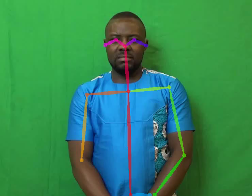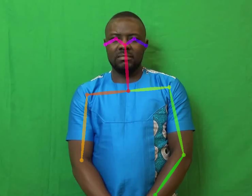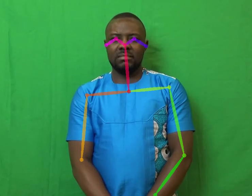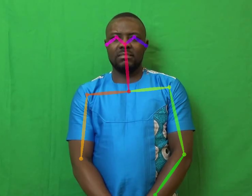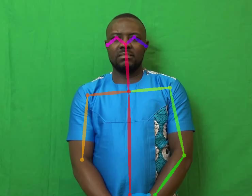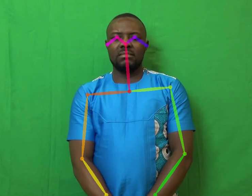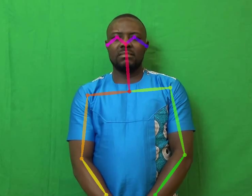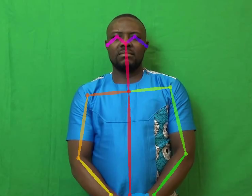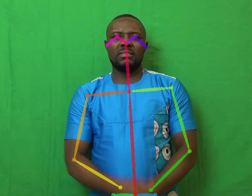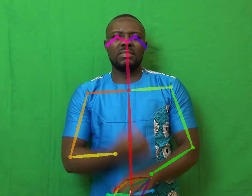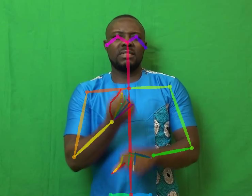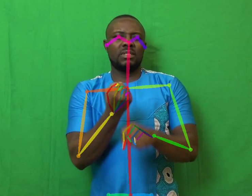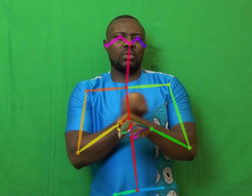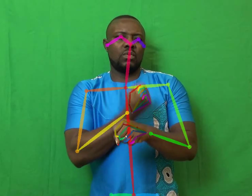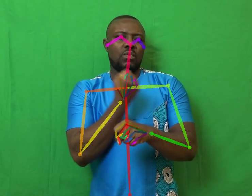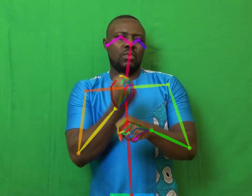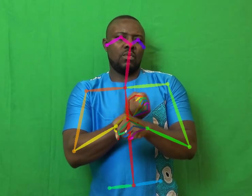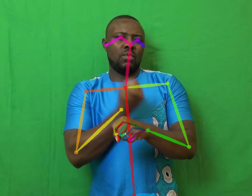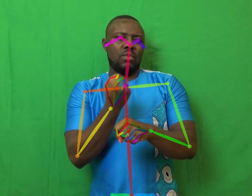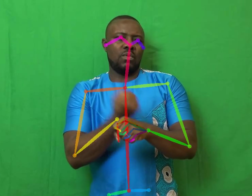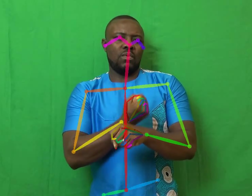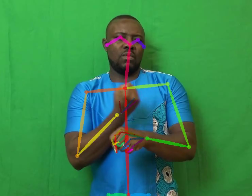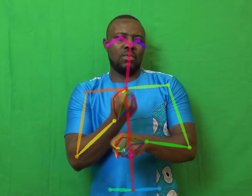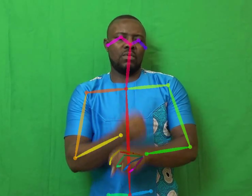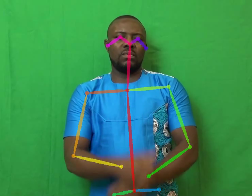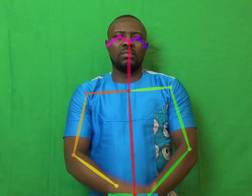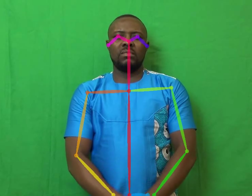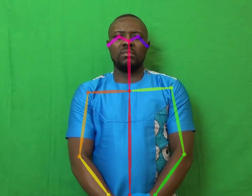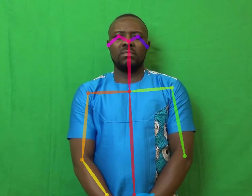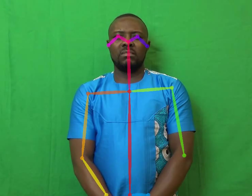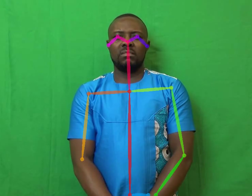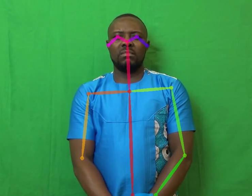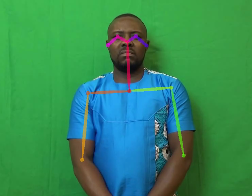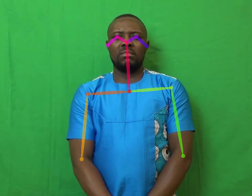stone